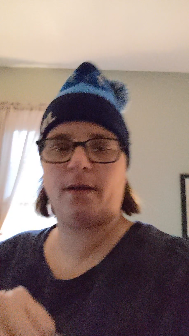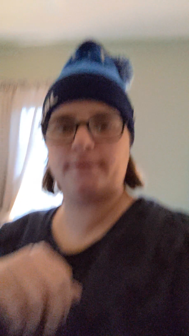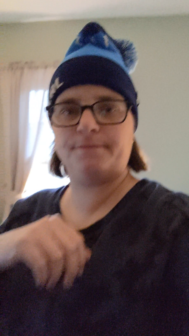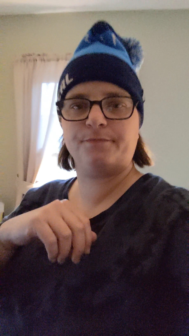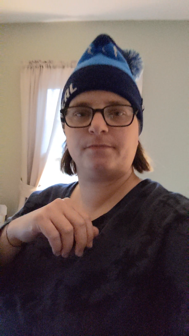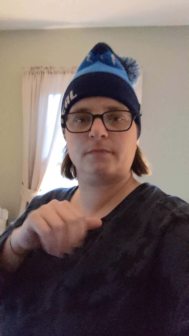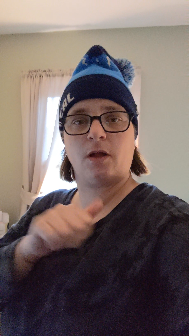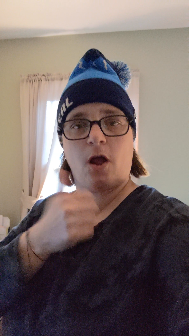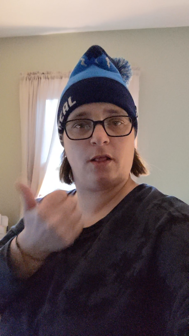other